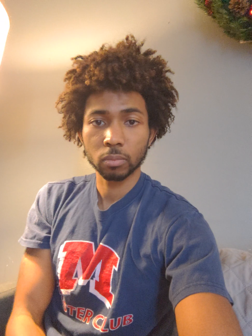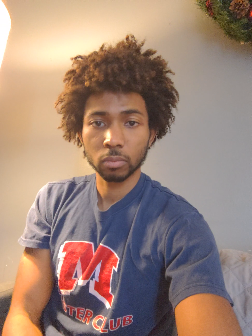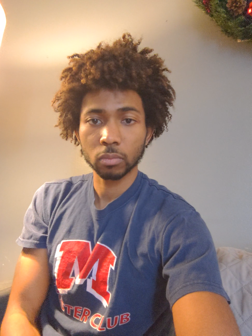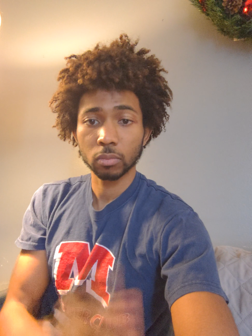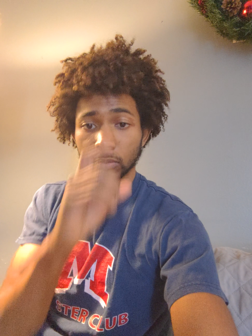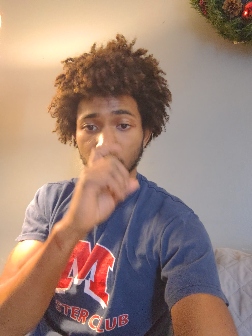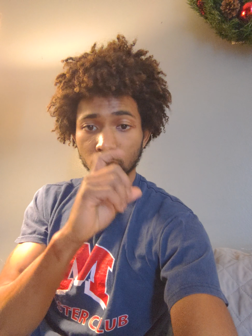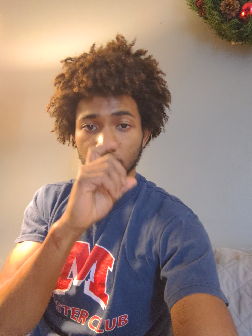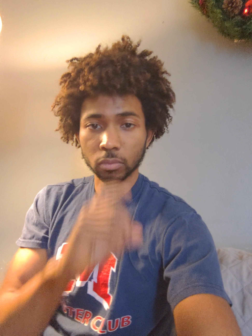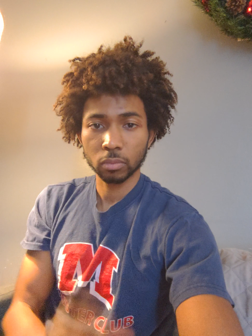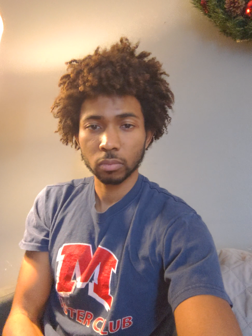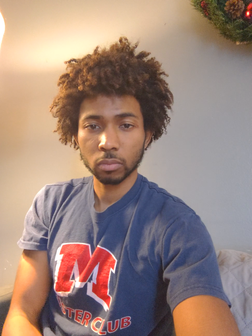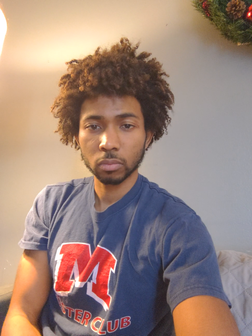doll